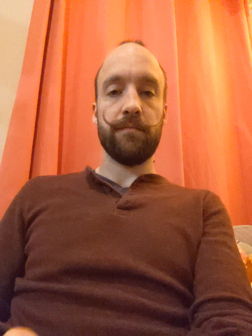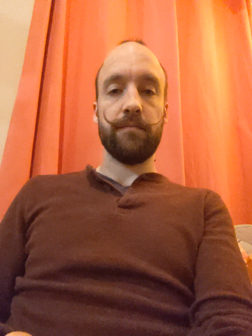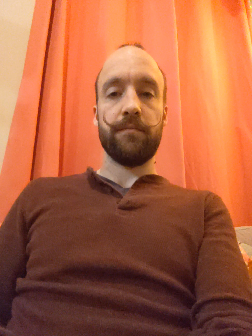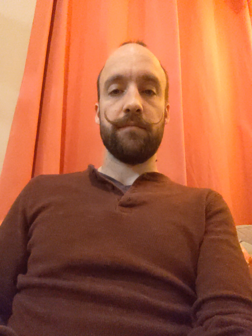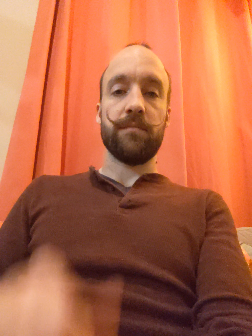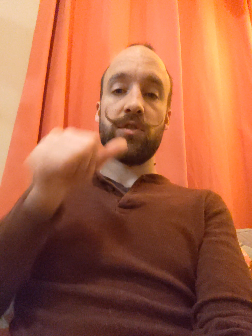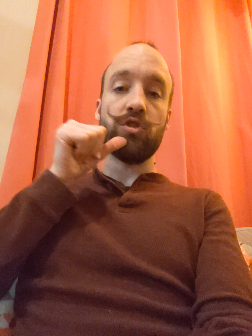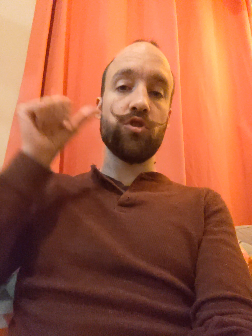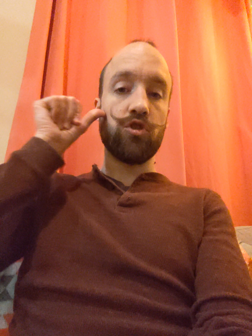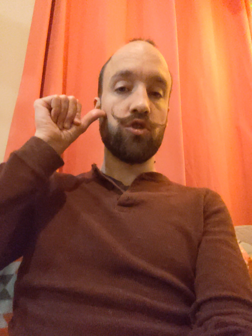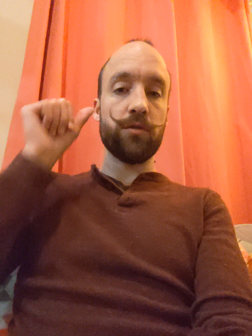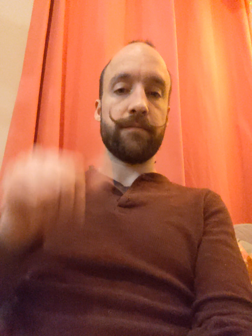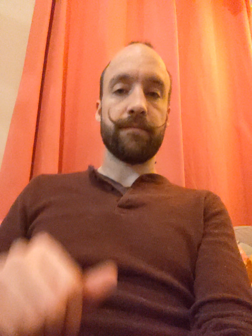yesterday